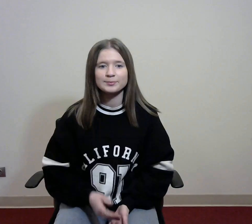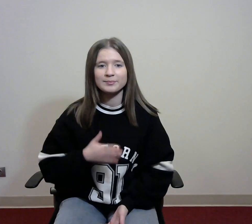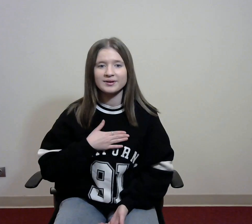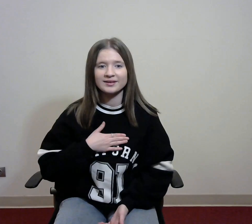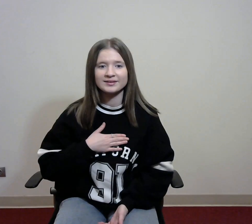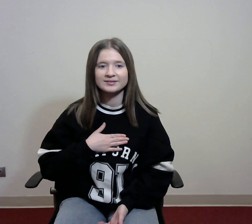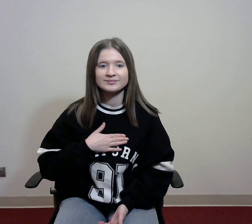mən